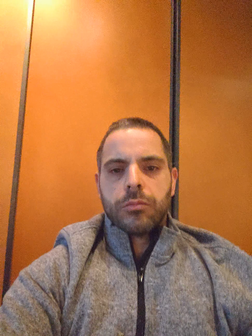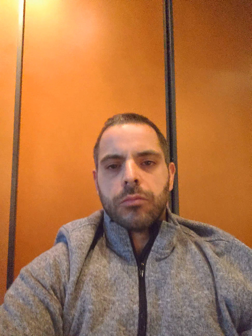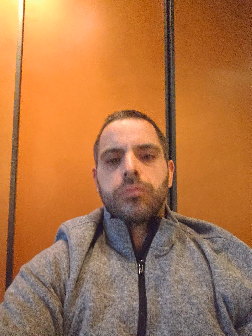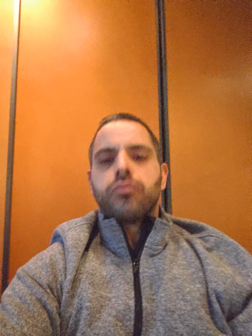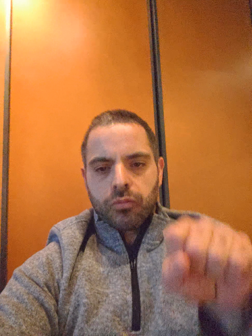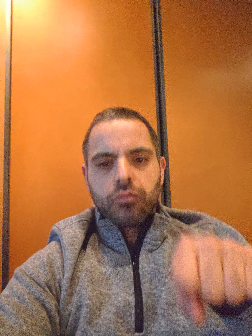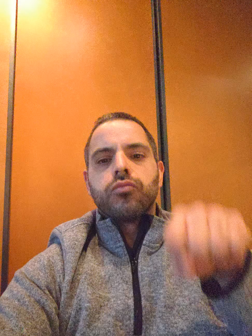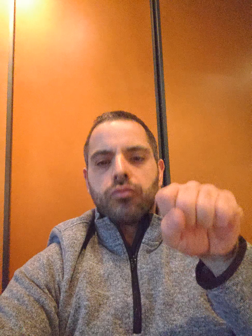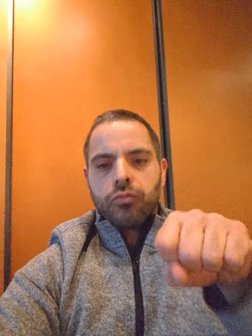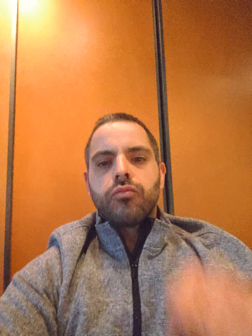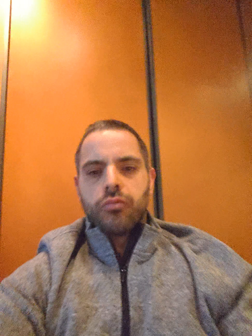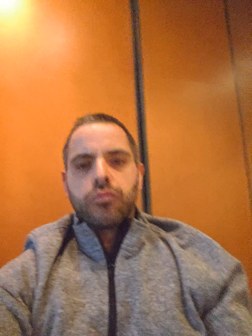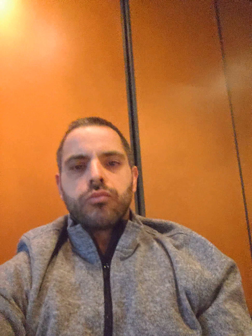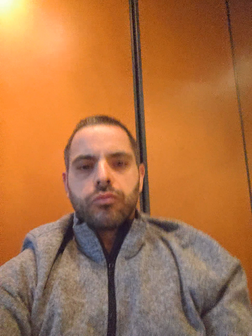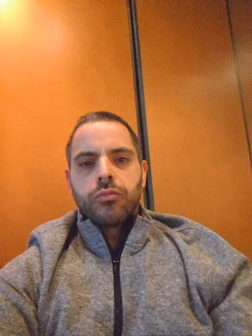yes